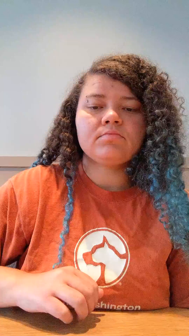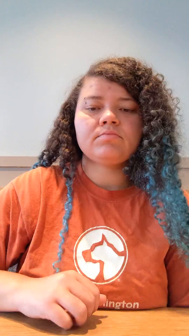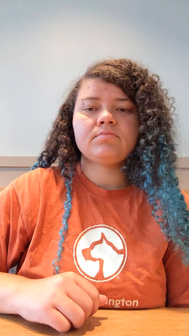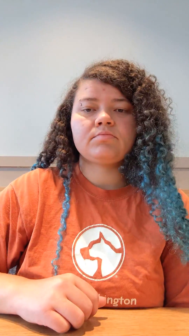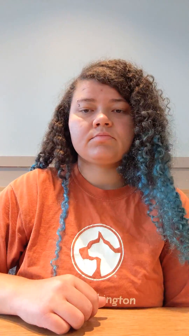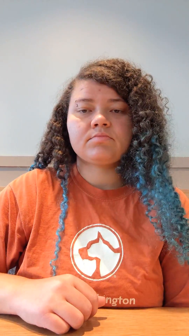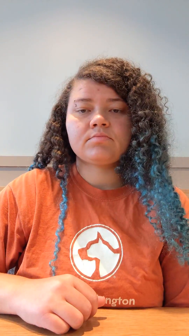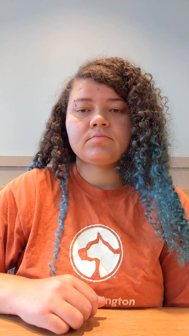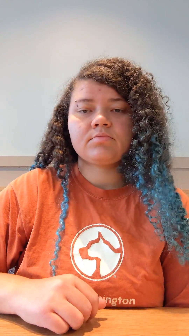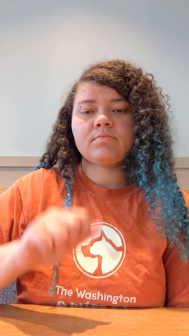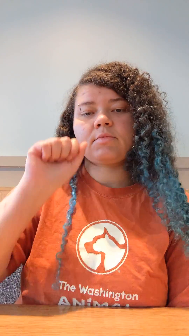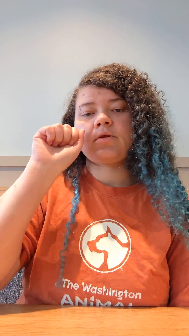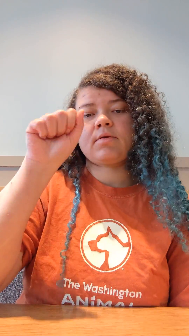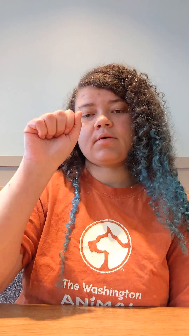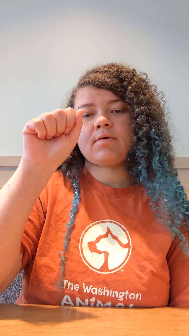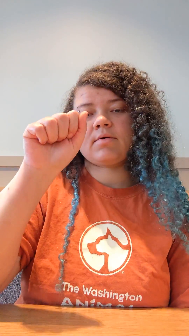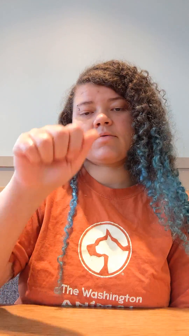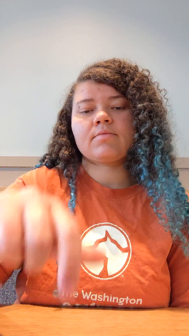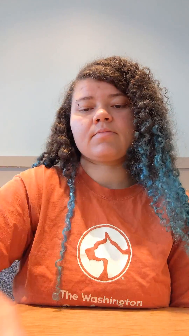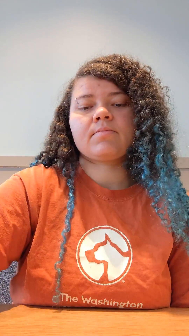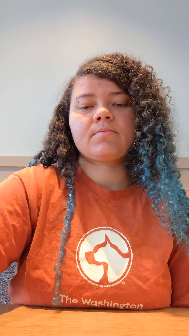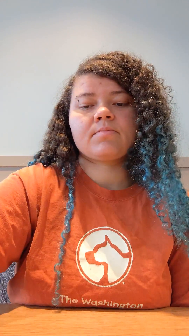knock